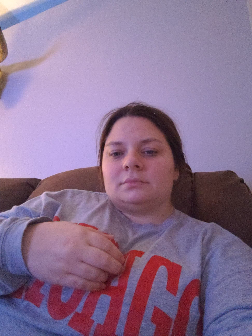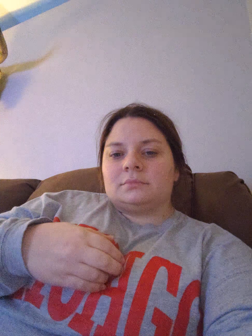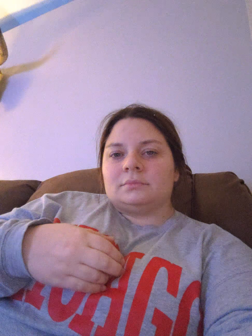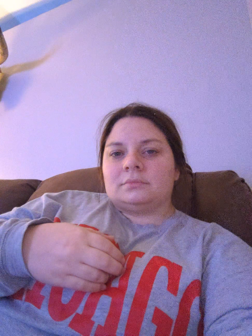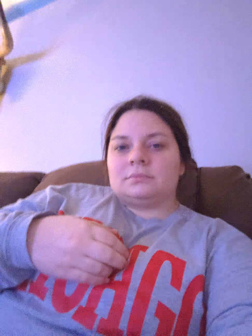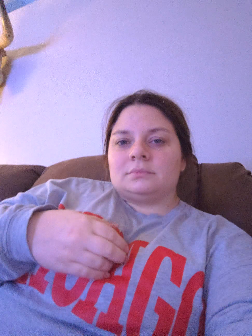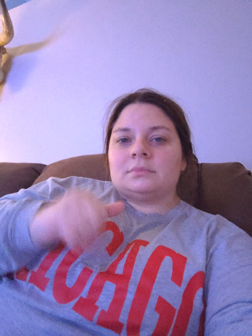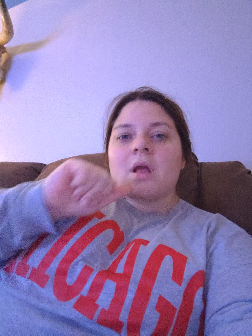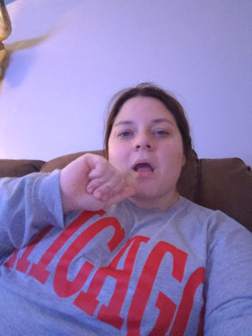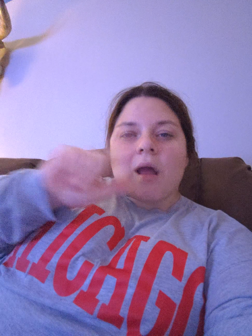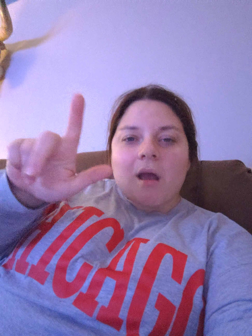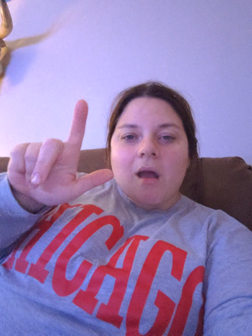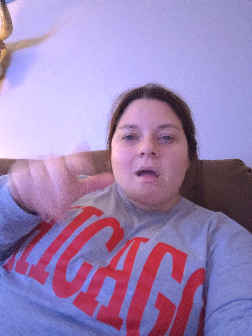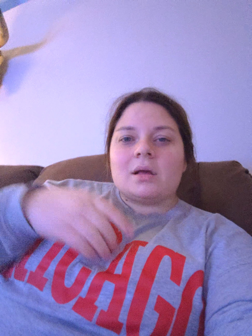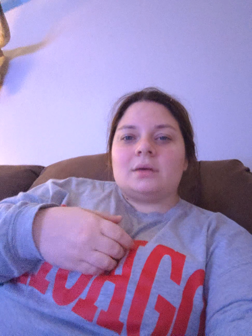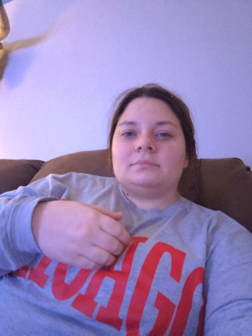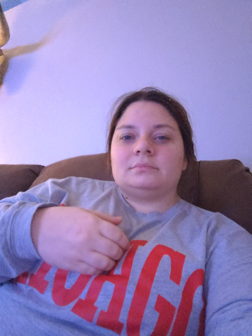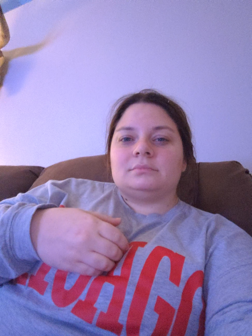all